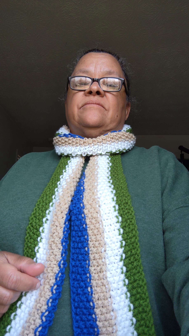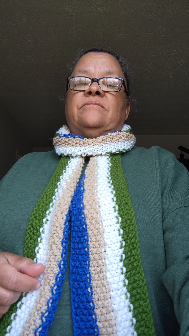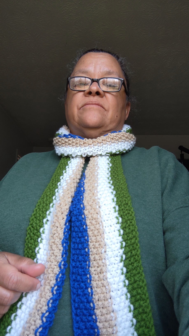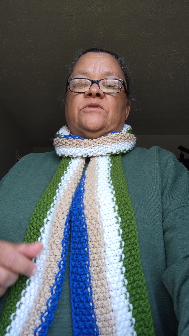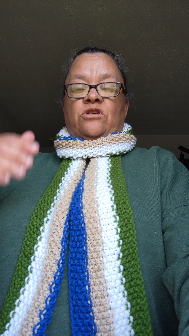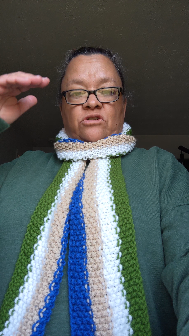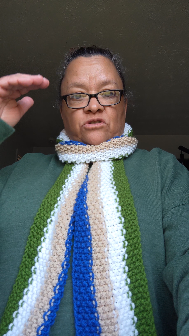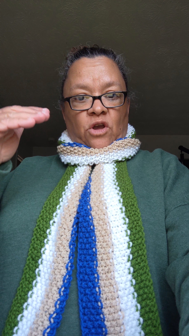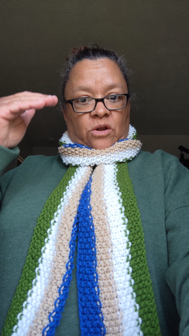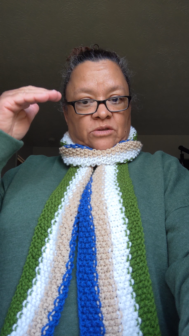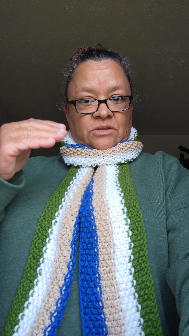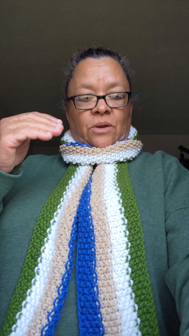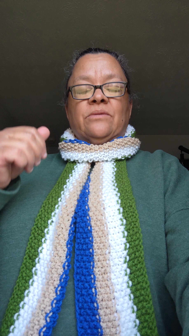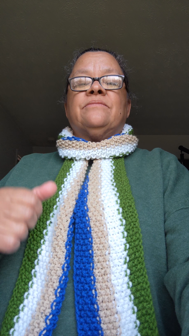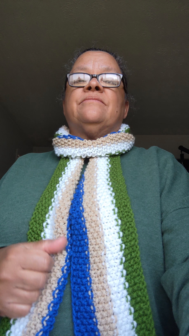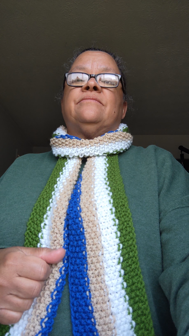short